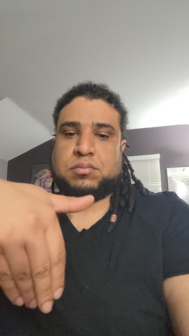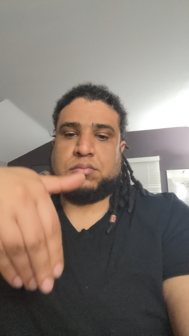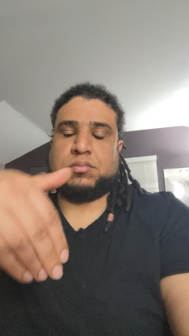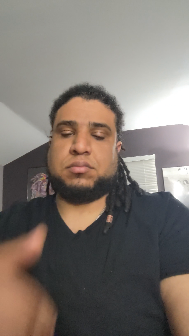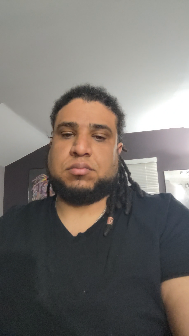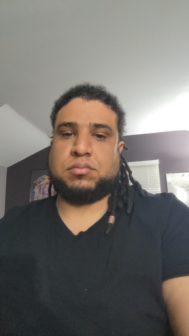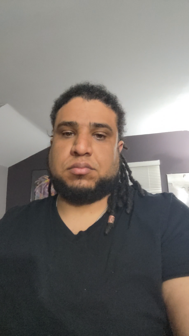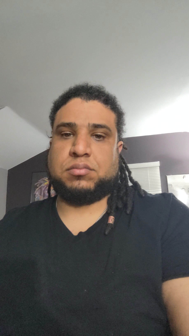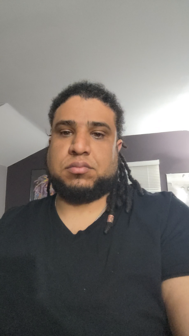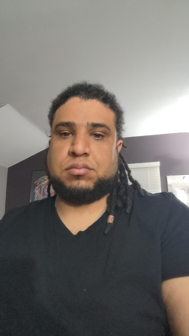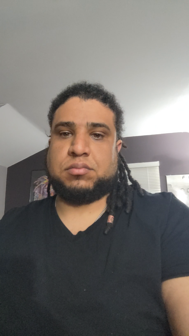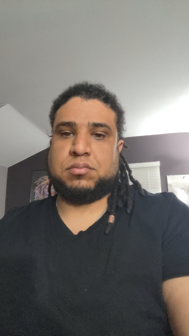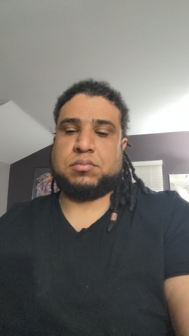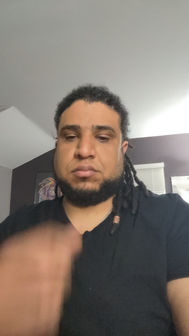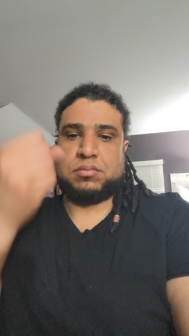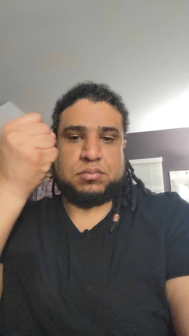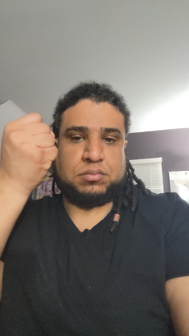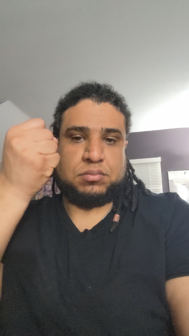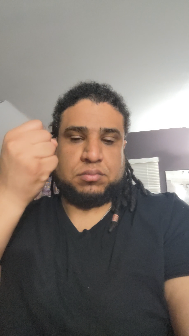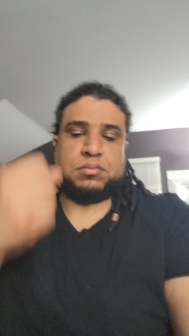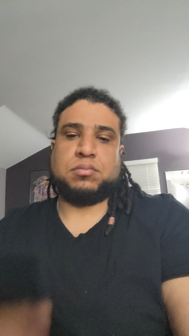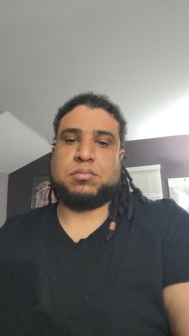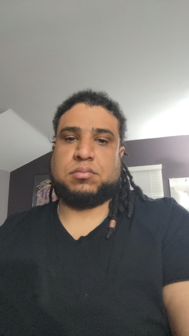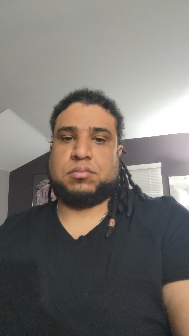hold